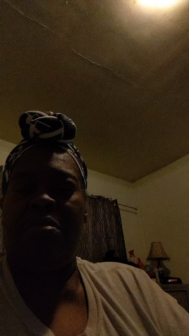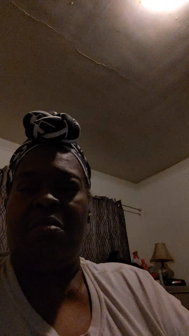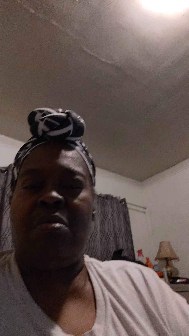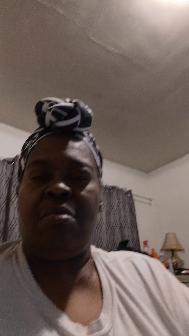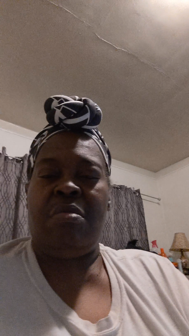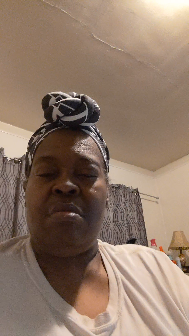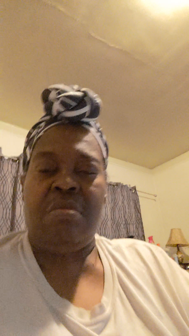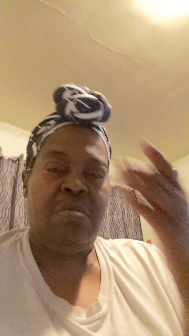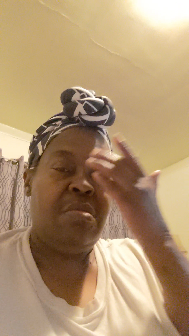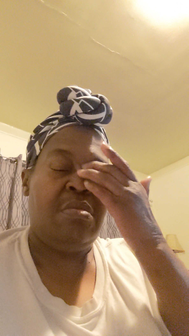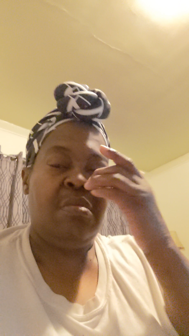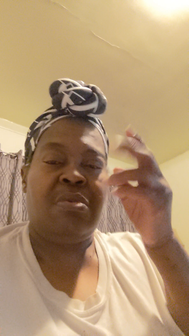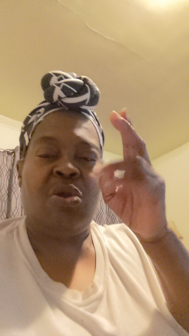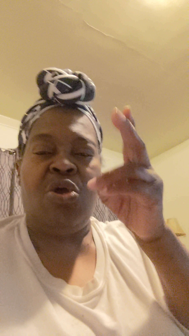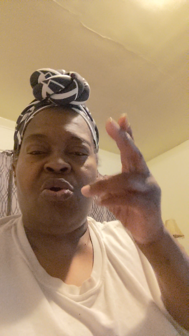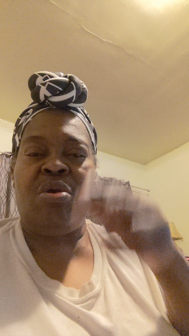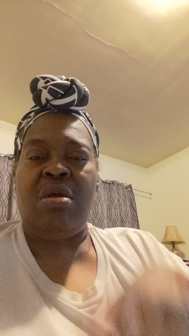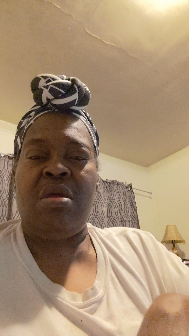hurry